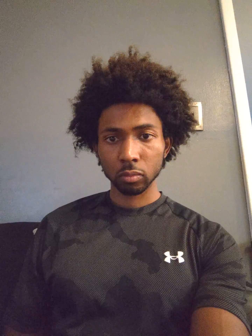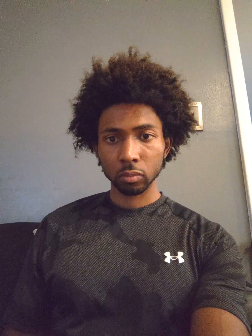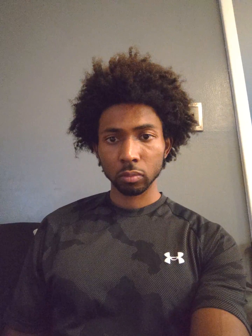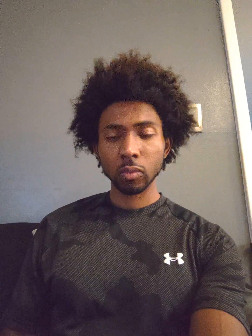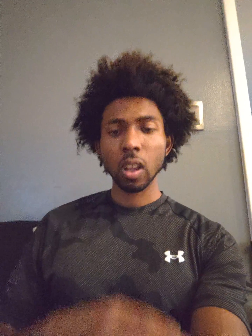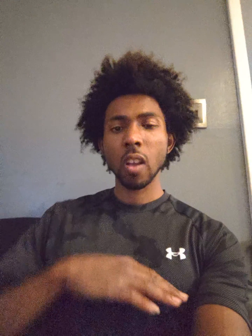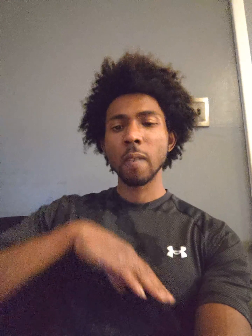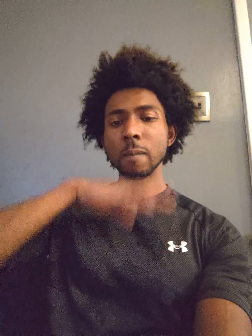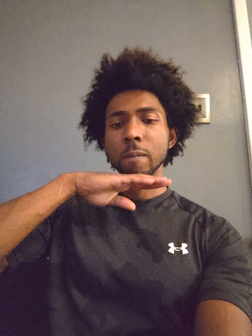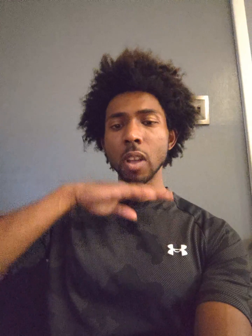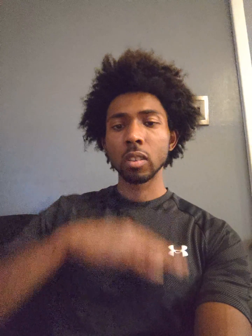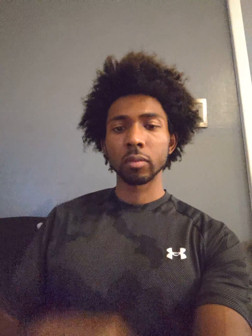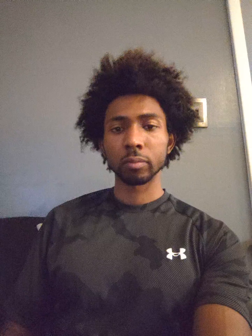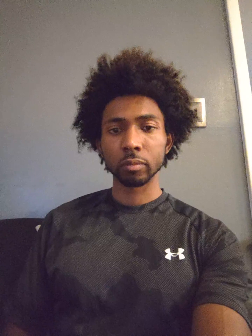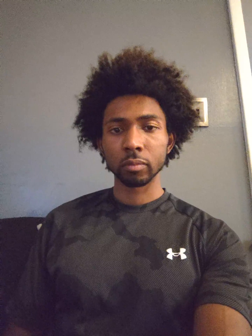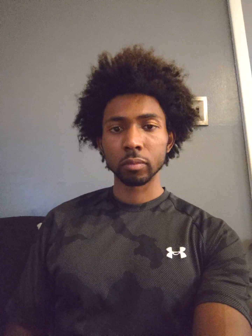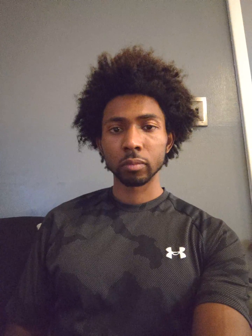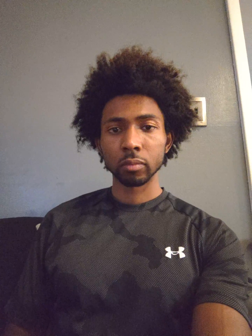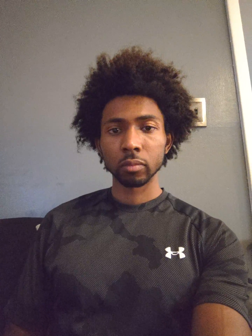full